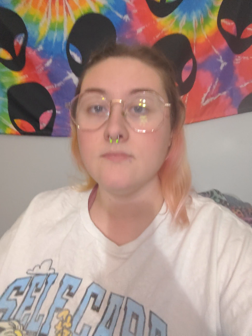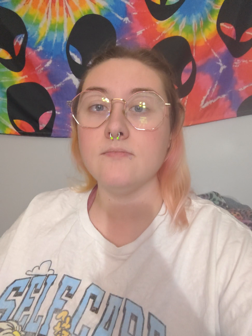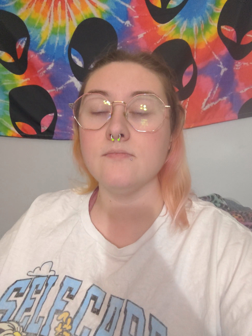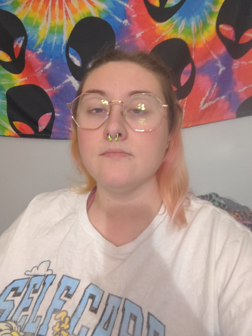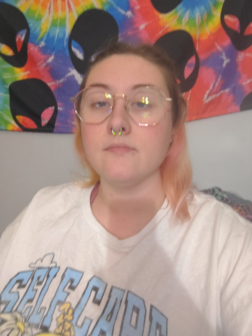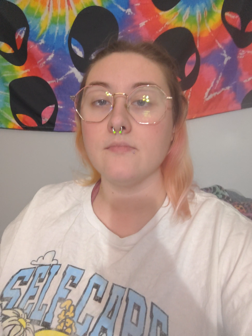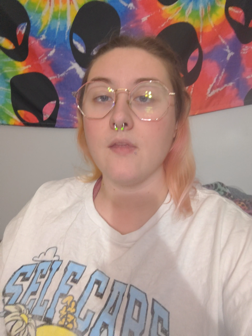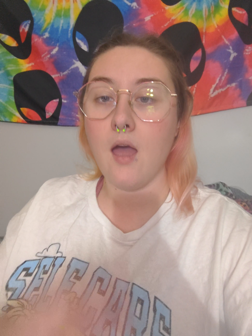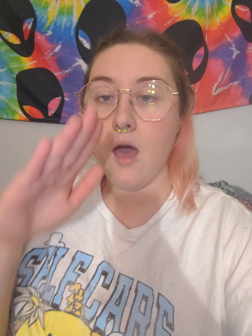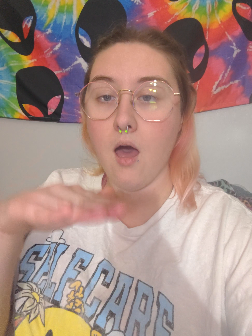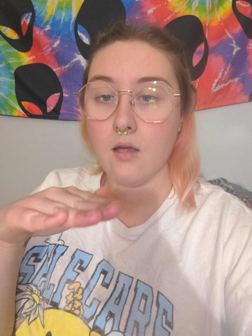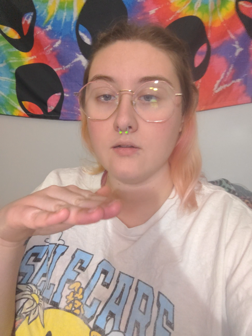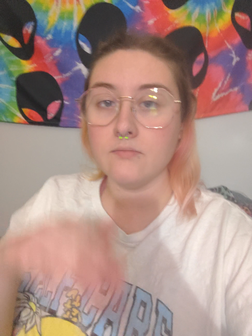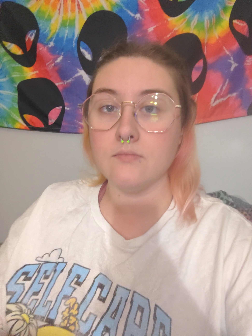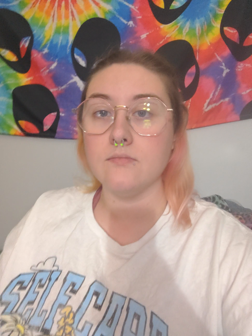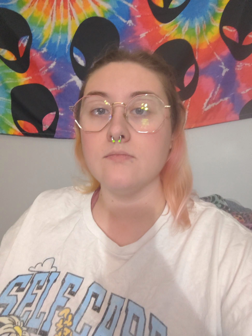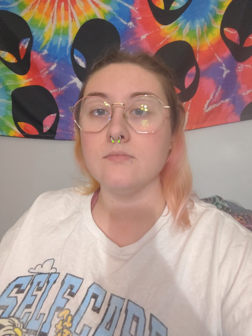on